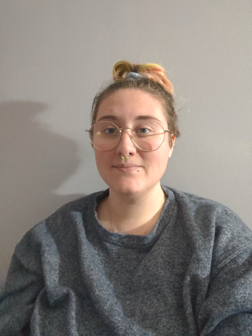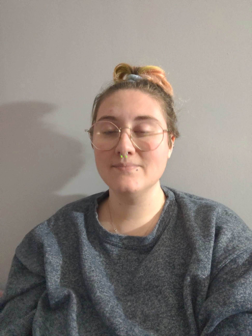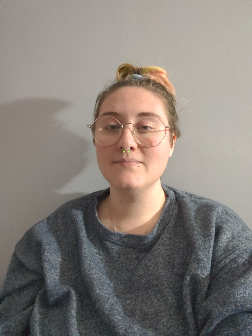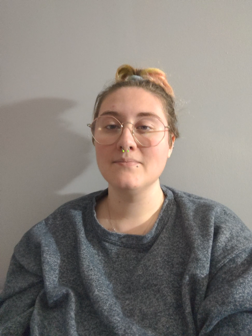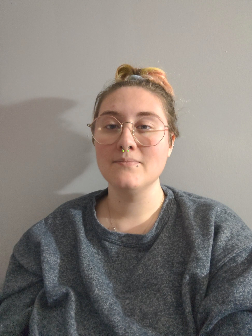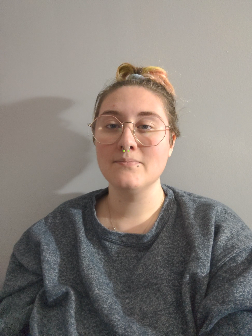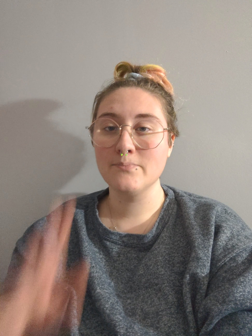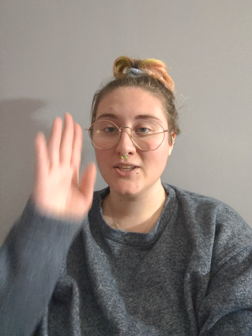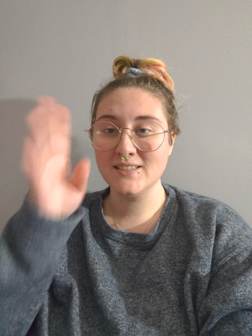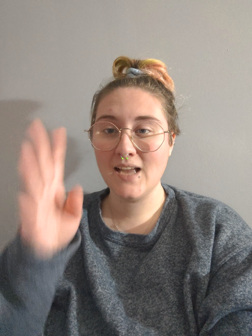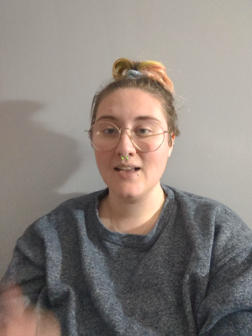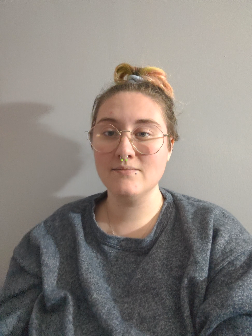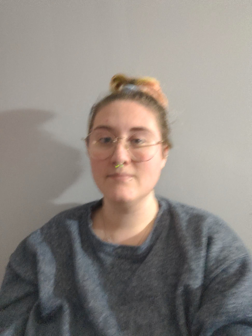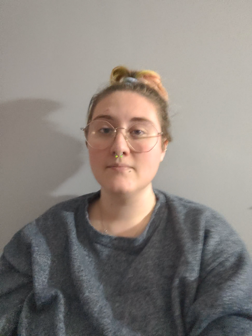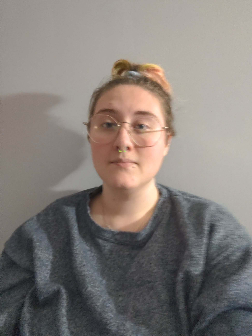pretend